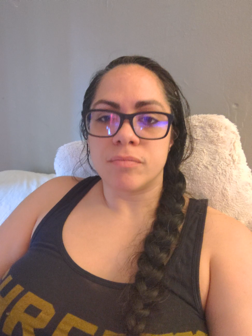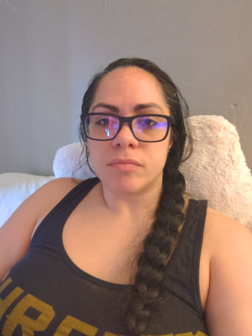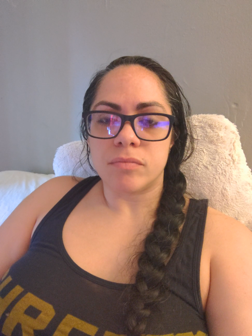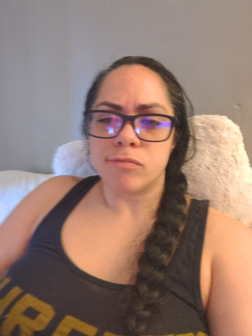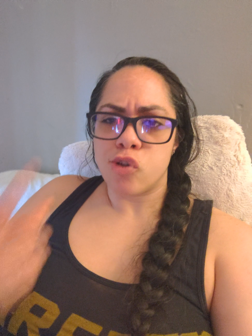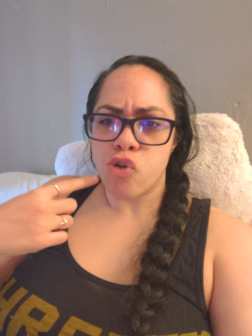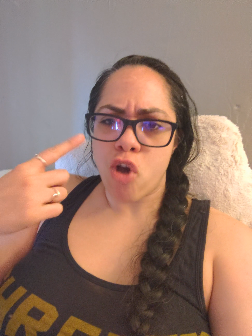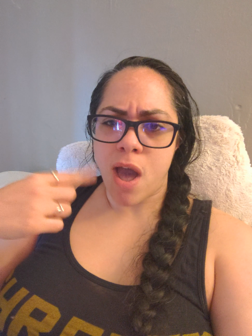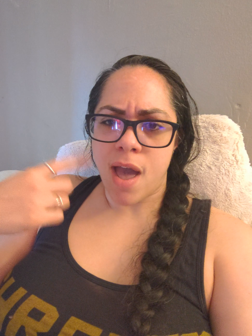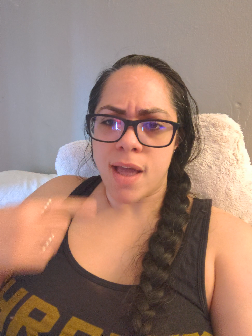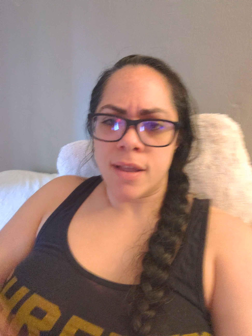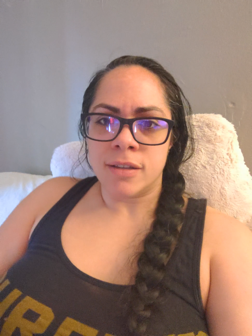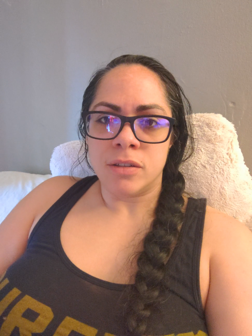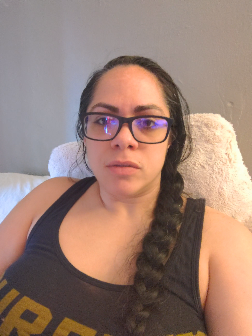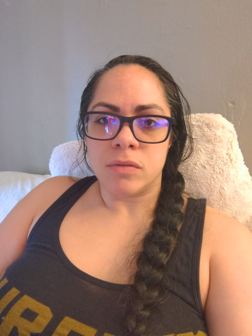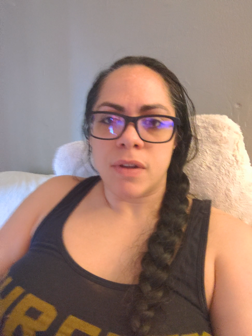cry